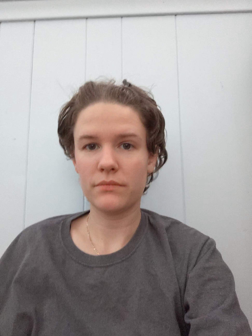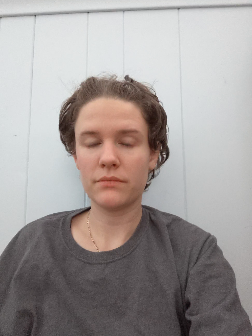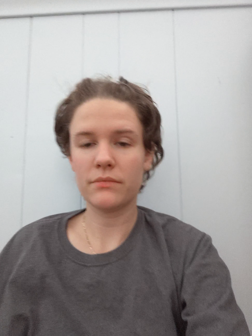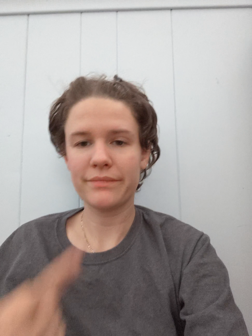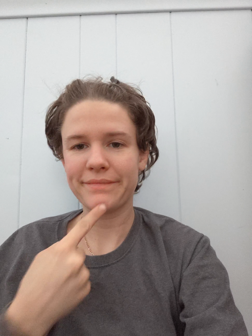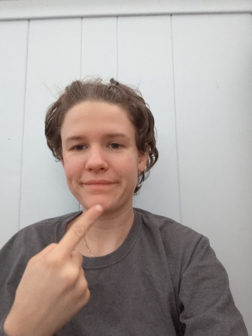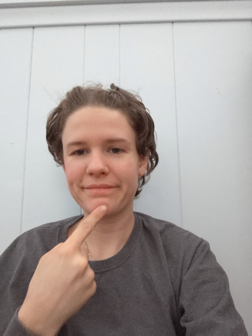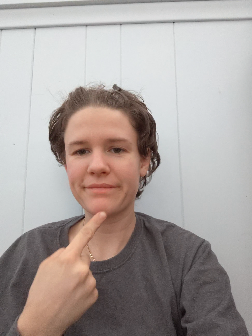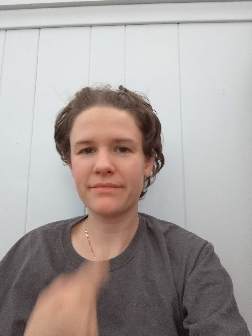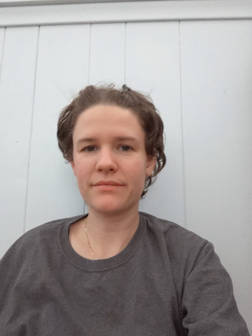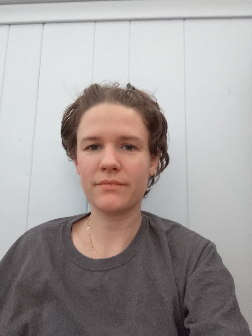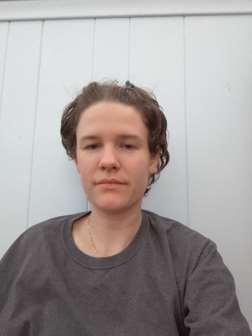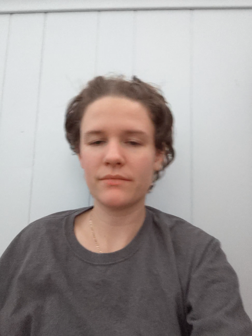say